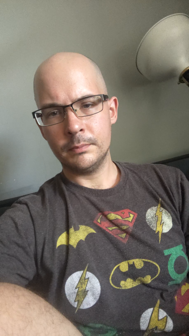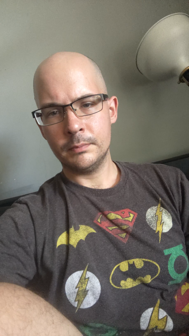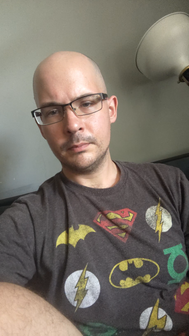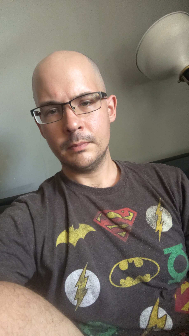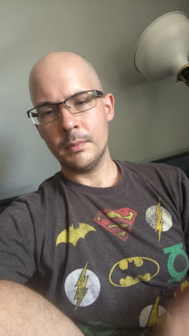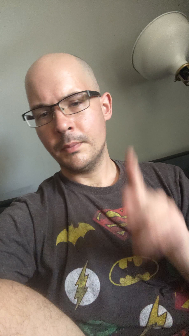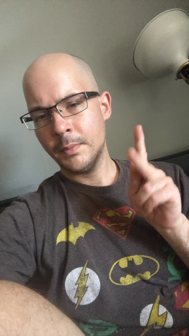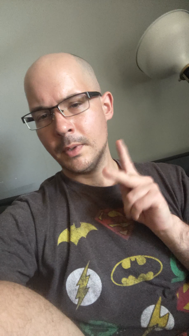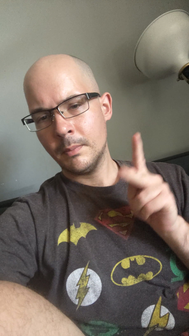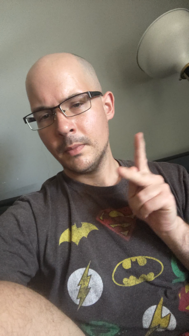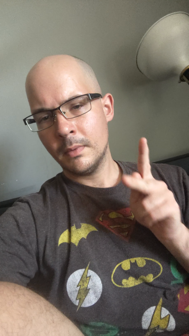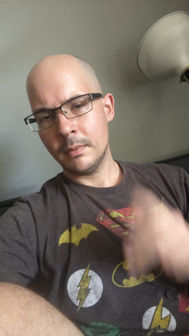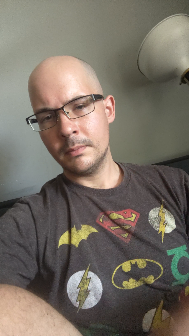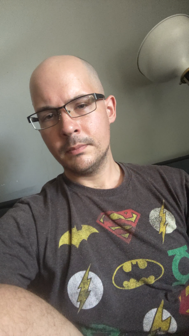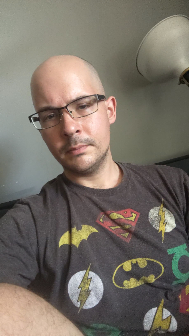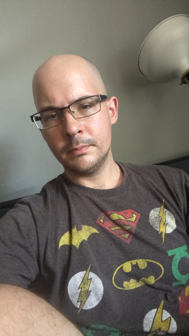people